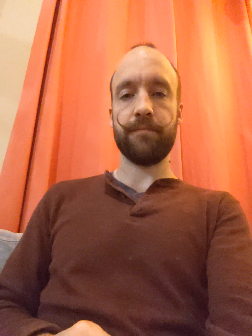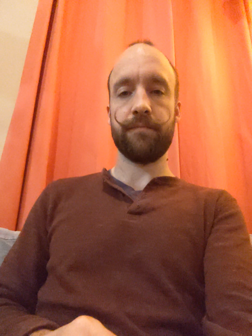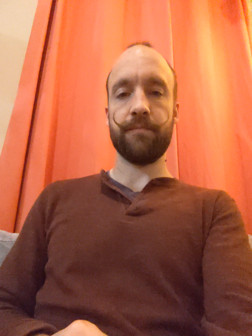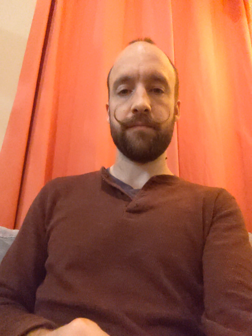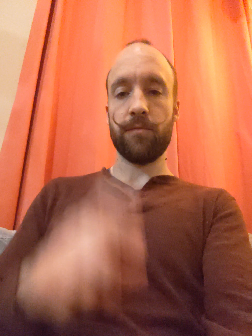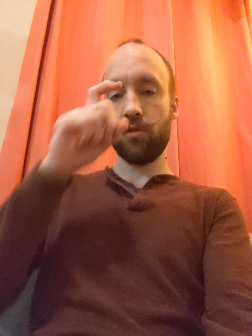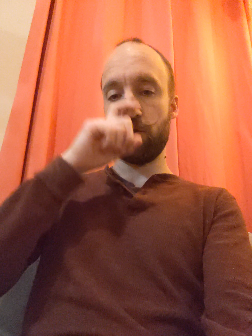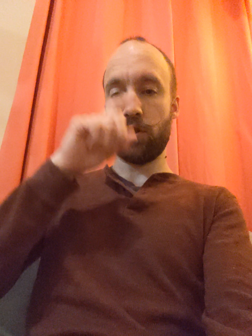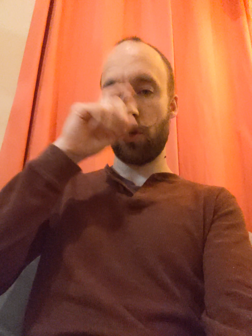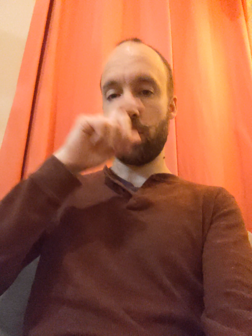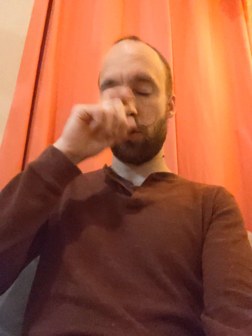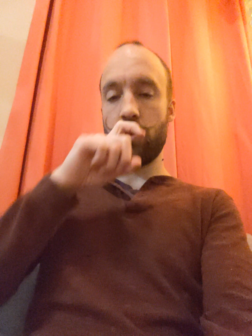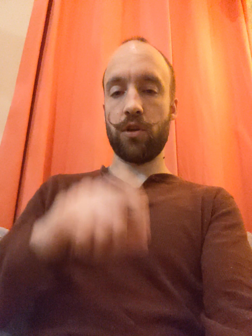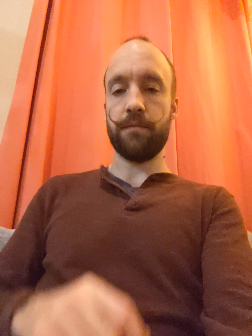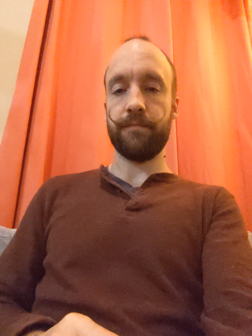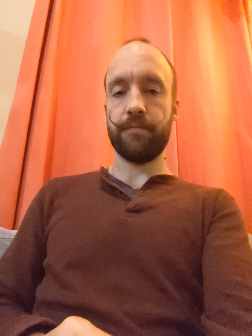doll